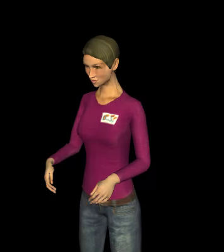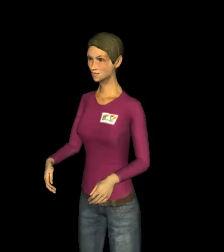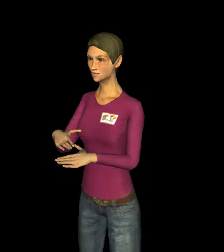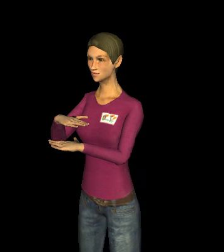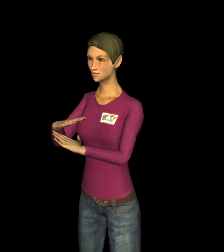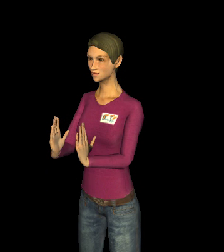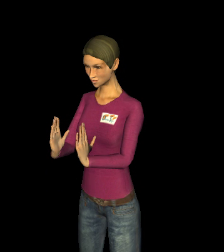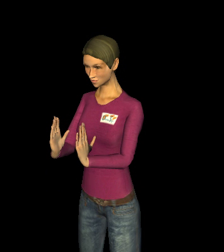مربع